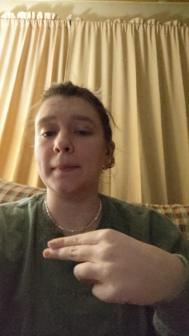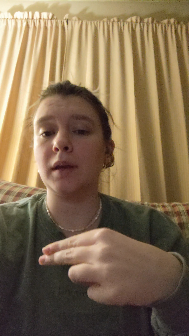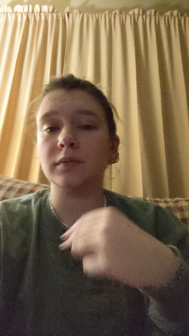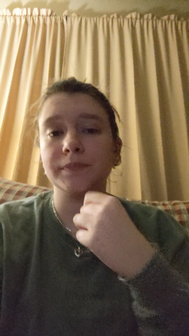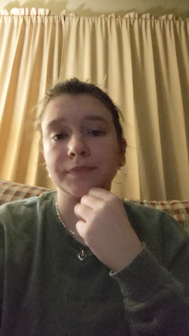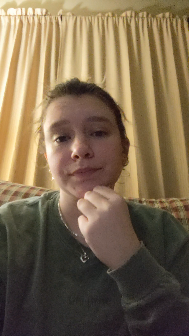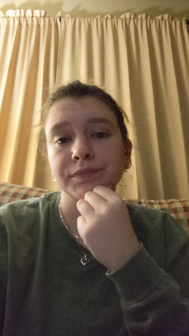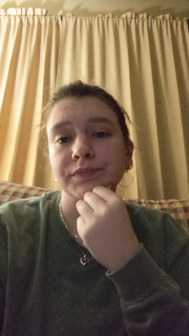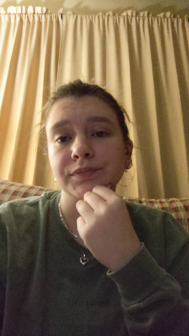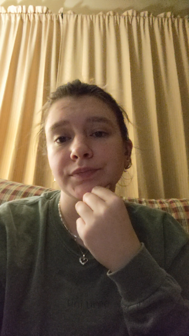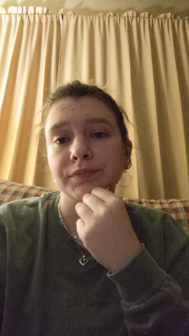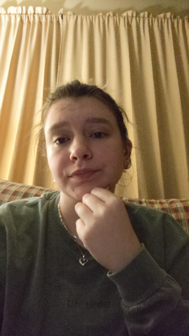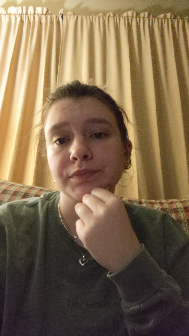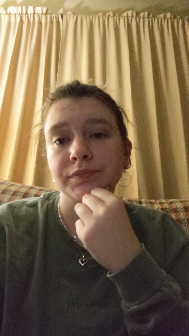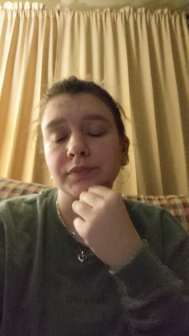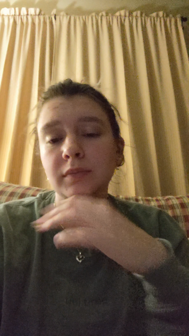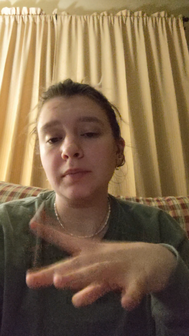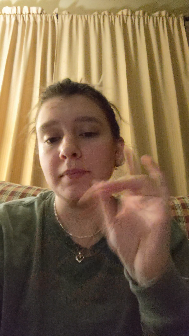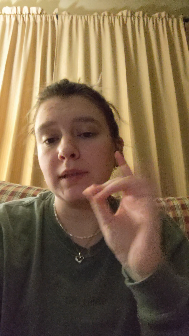pick